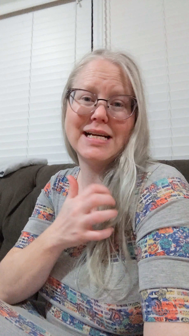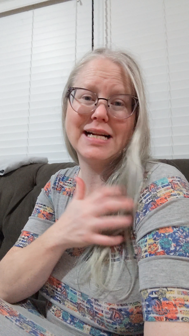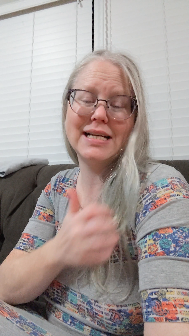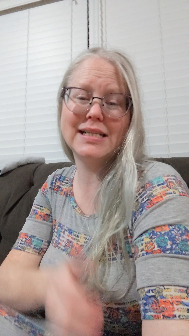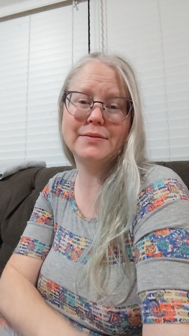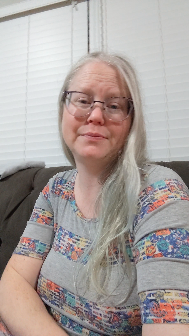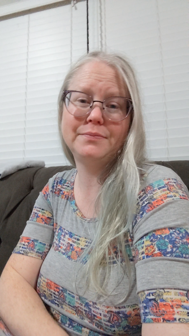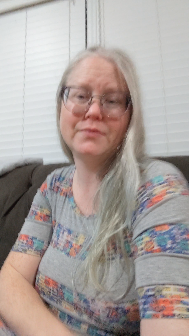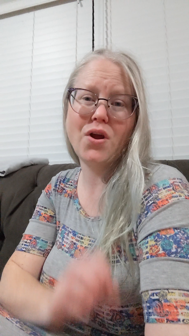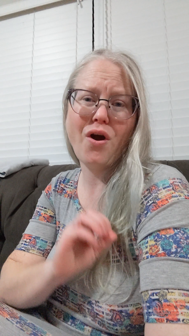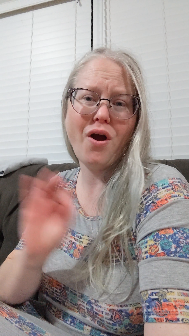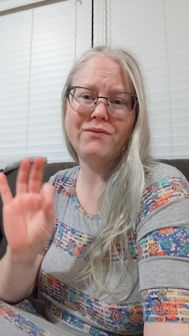off